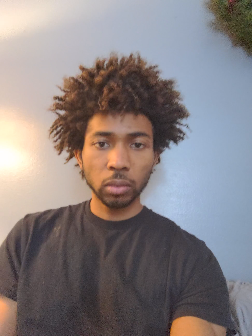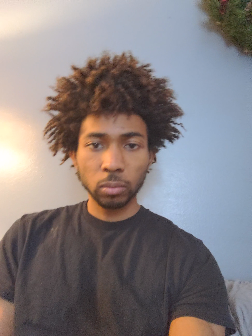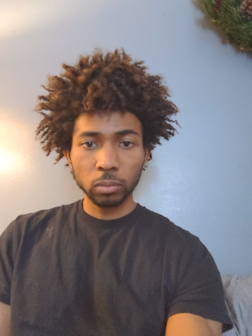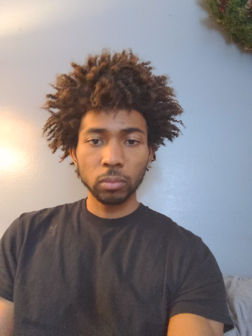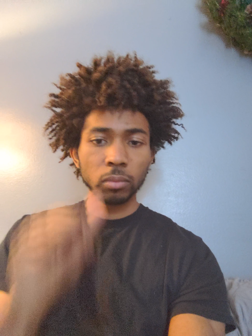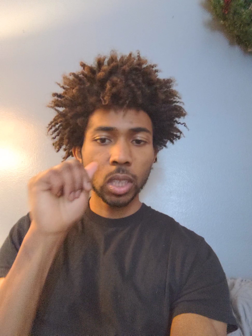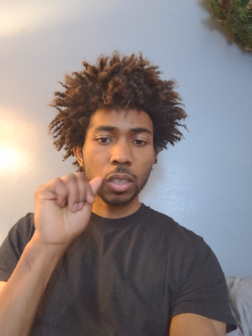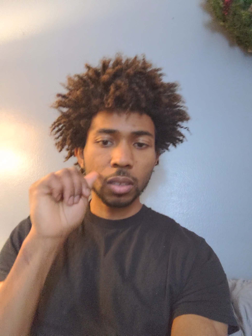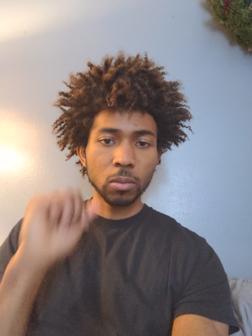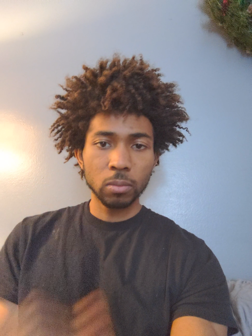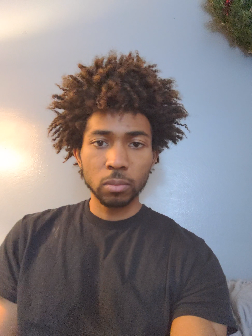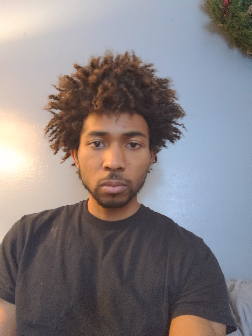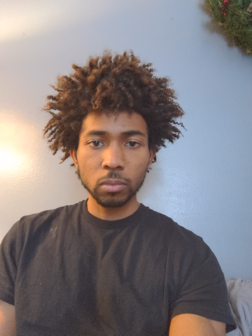aunt